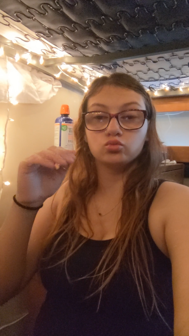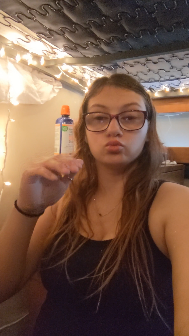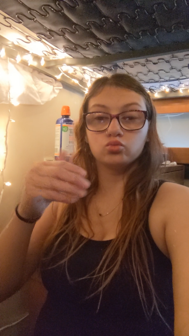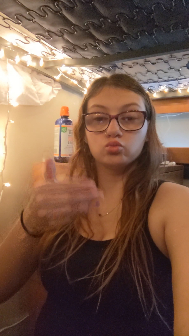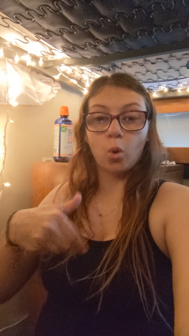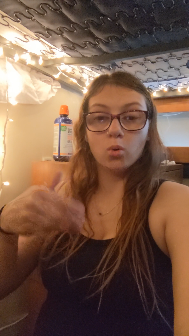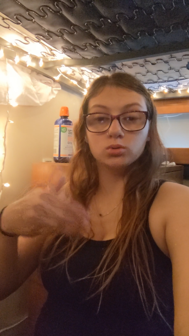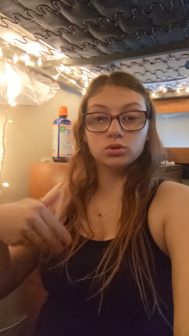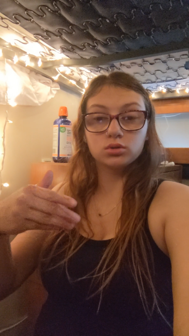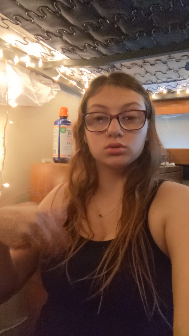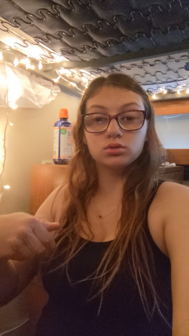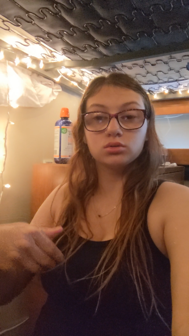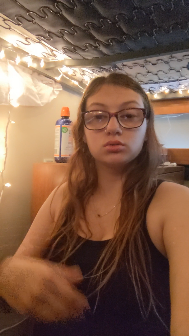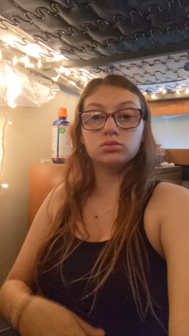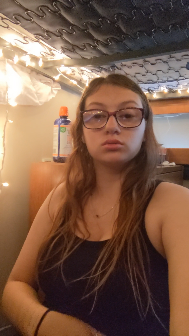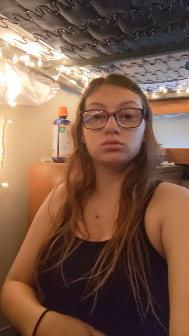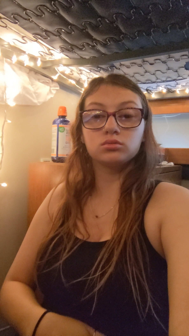shorts